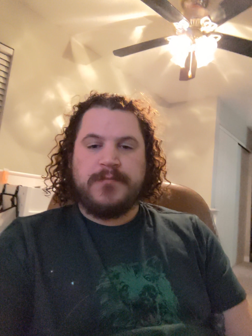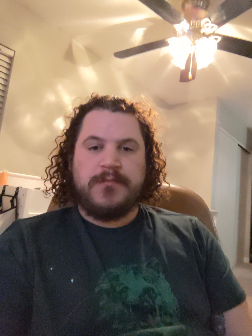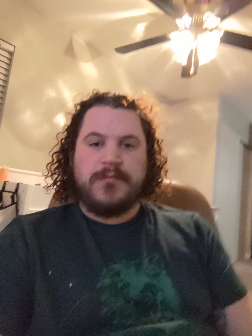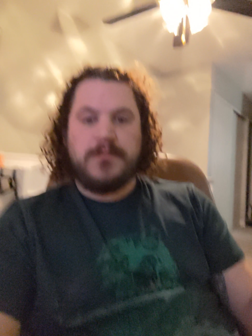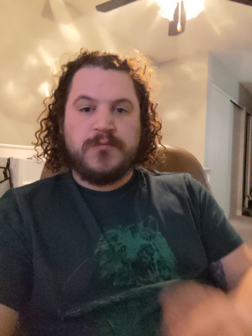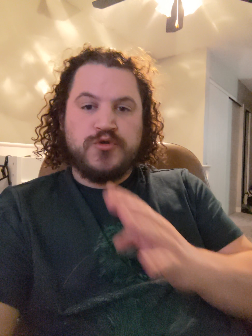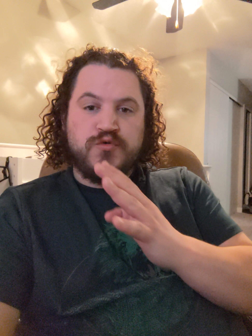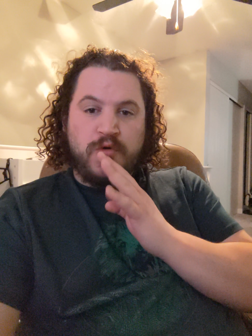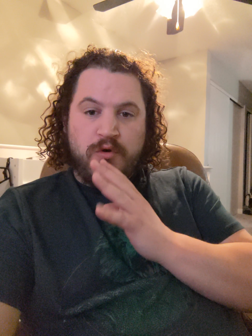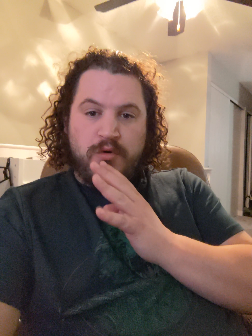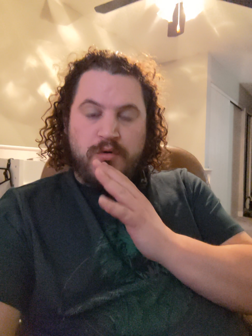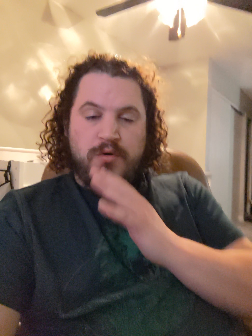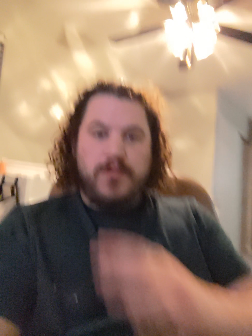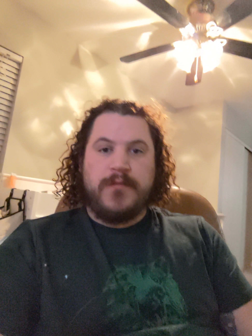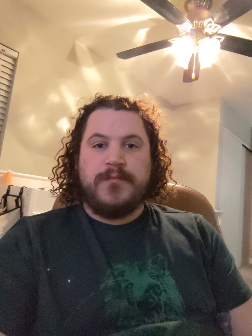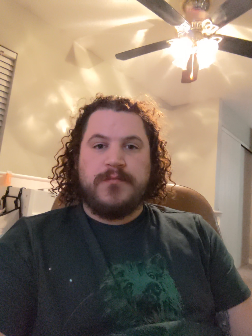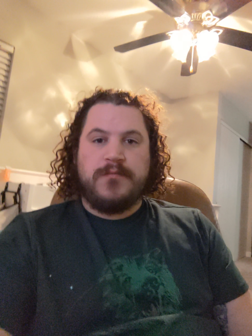talk